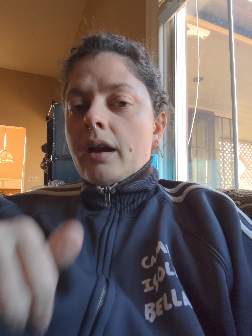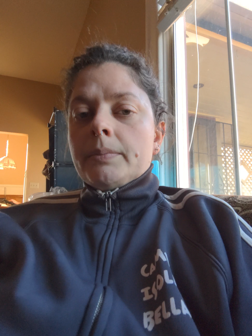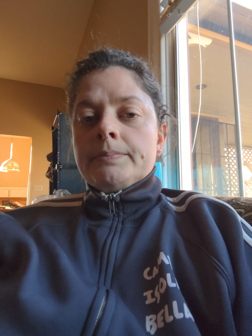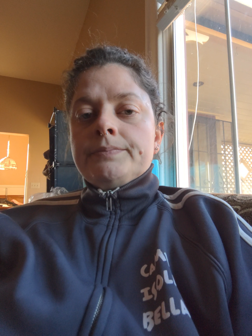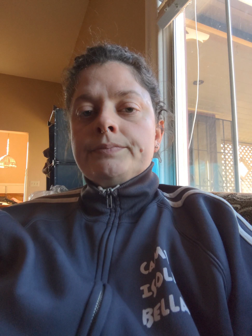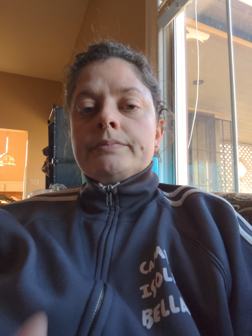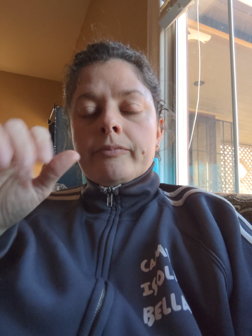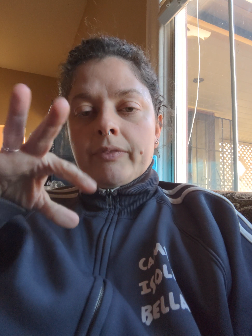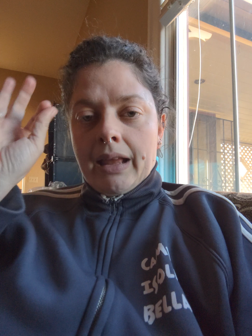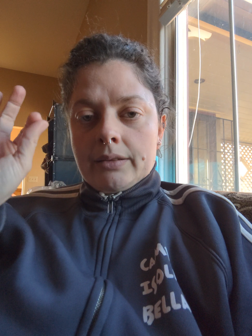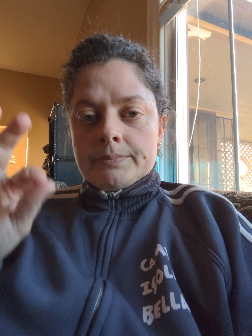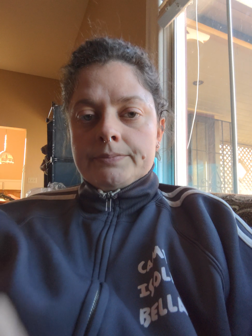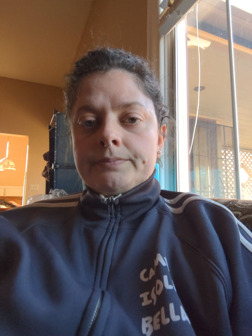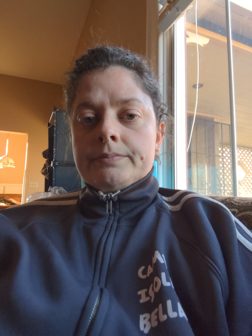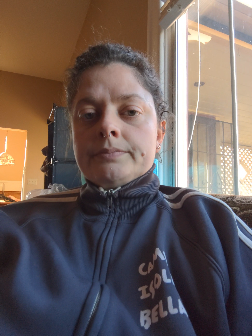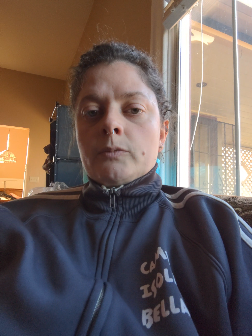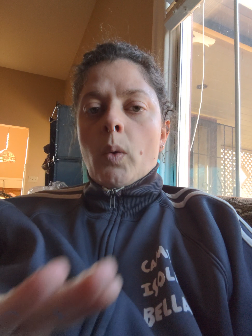find